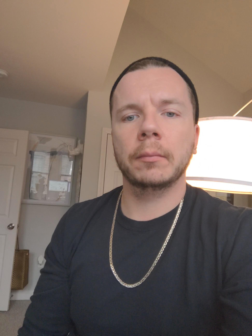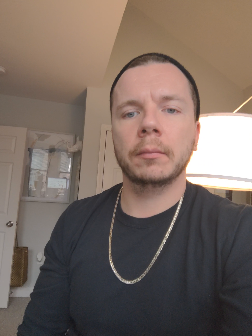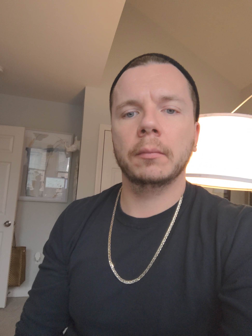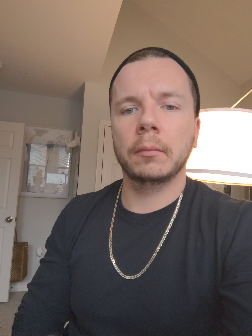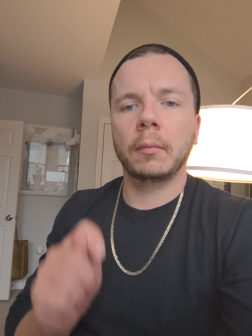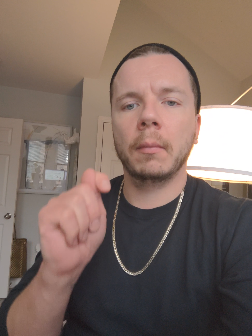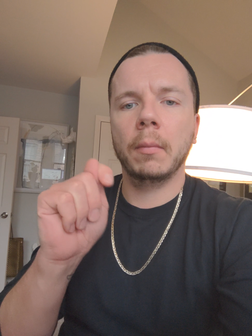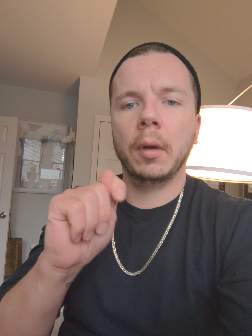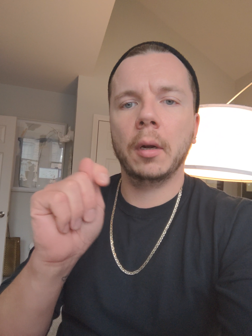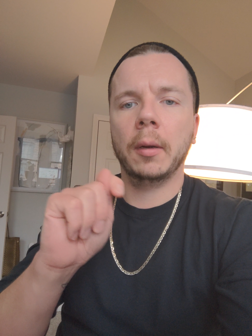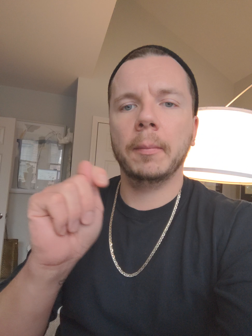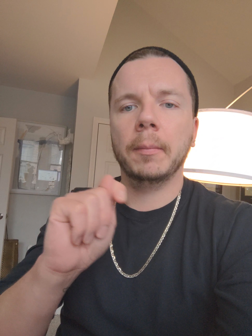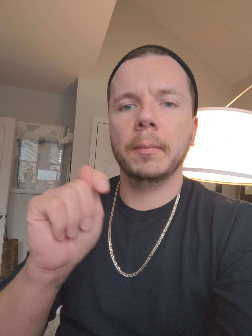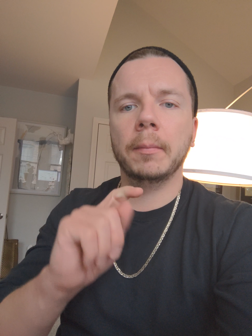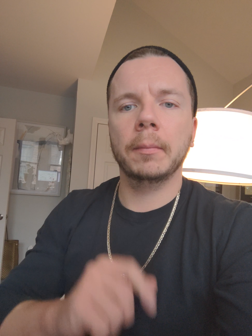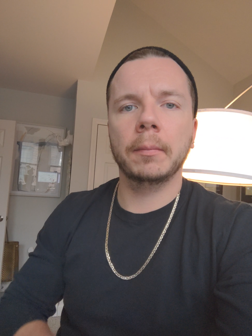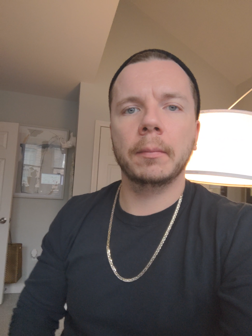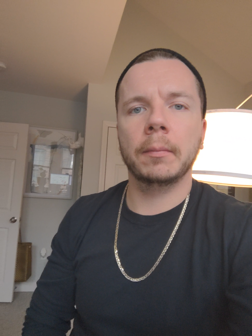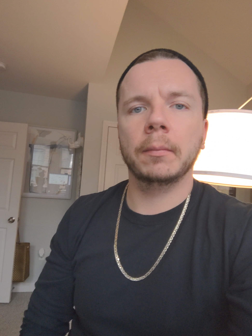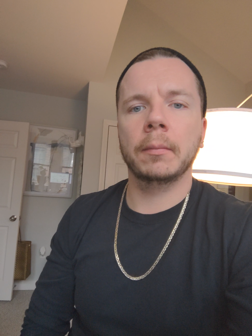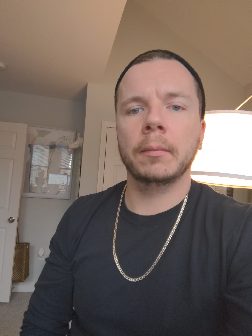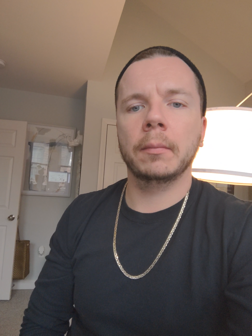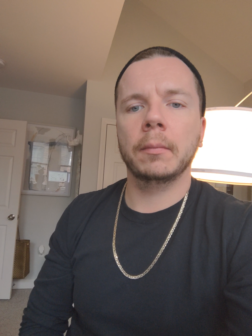potty